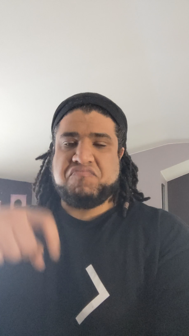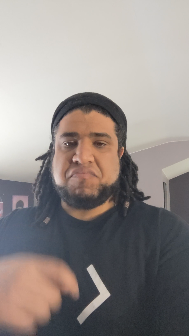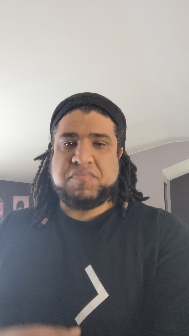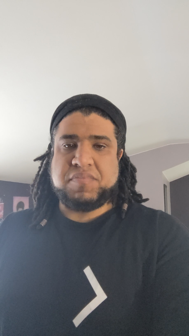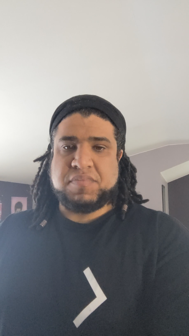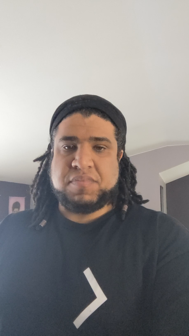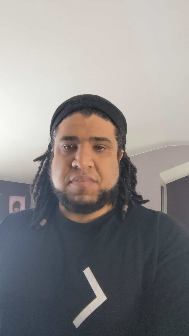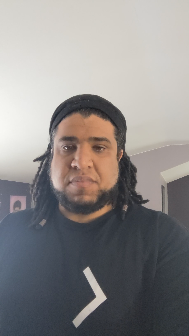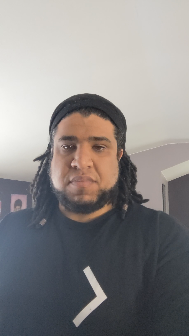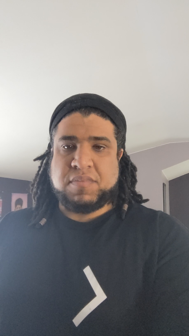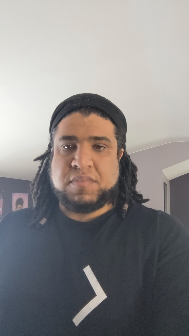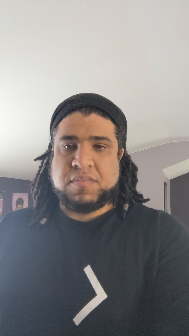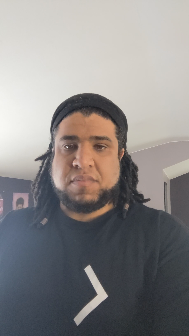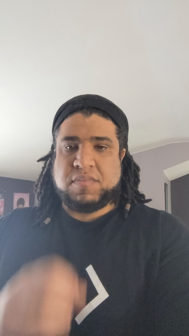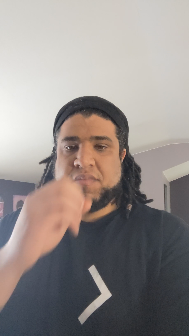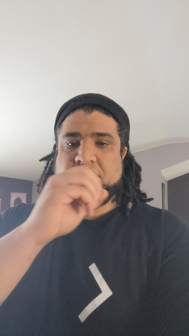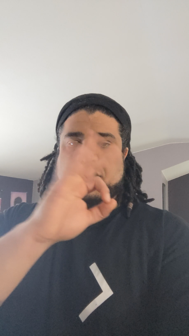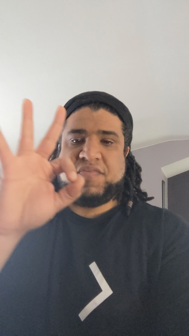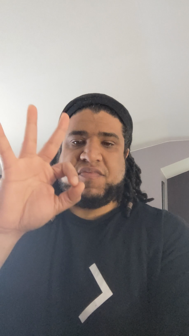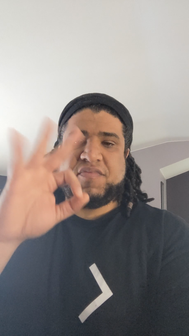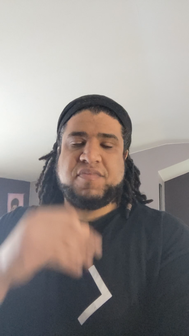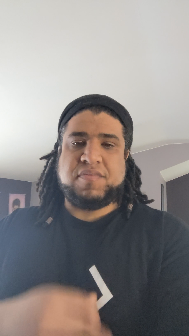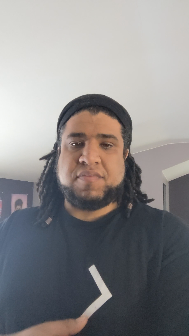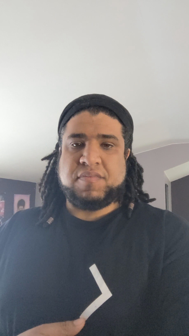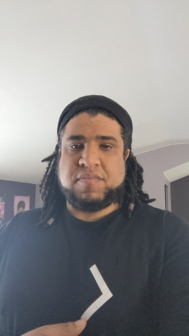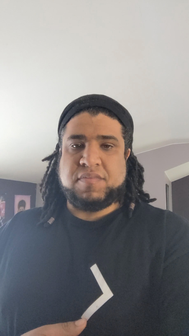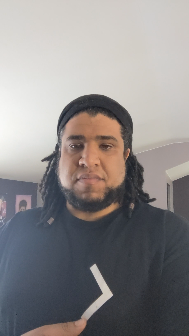off